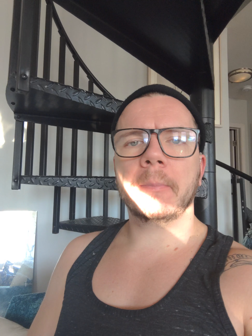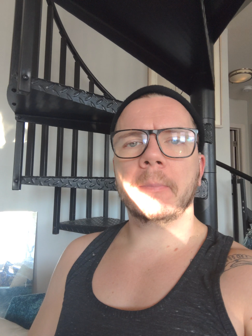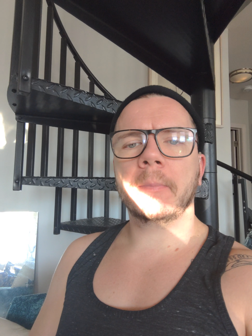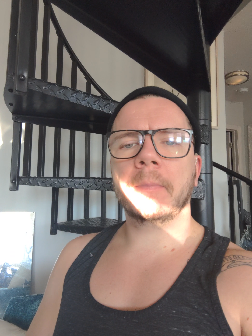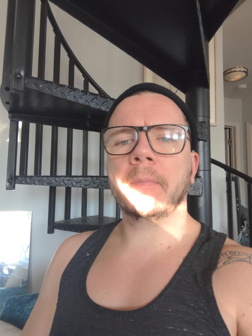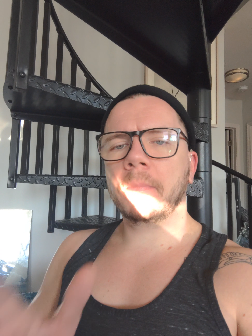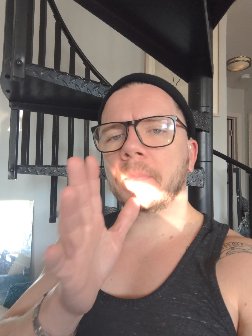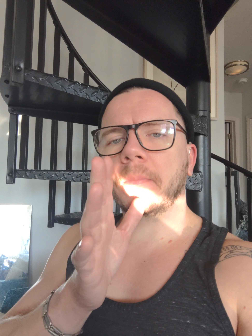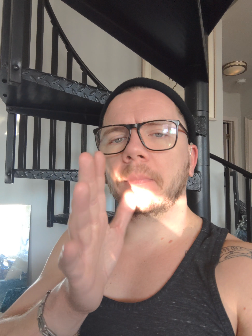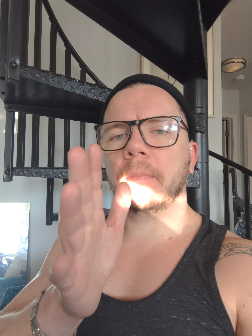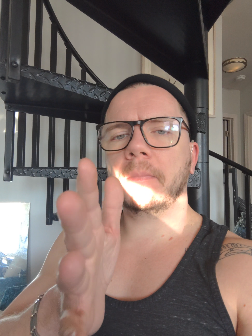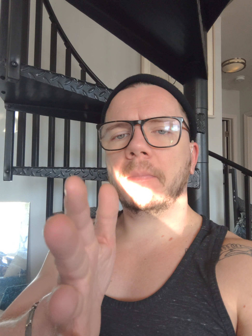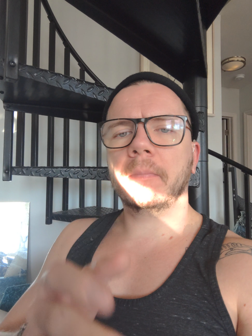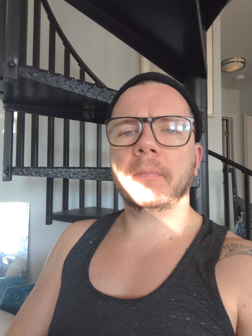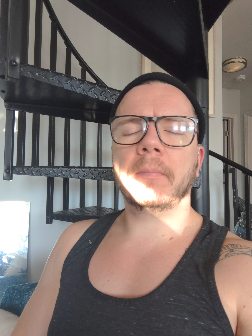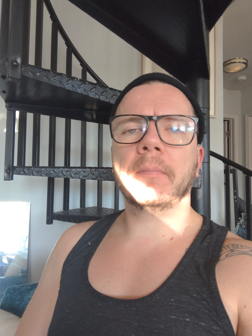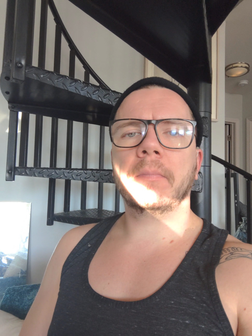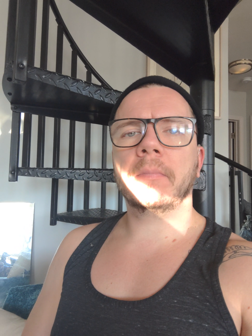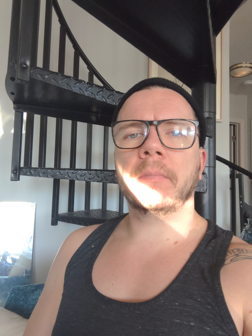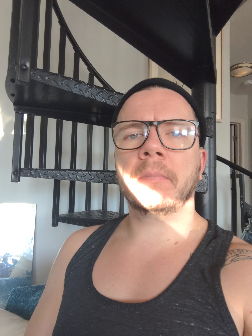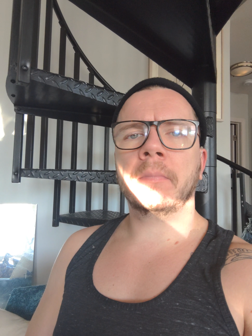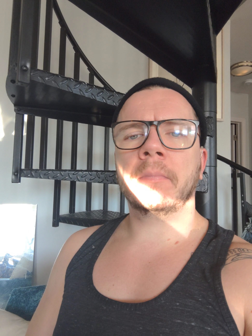grandma